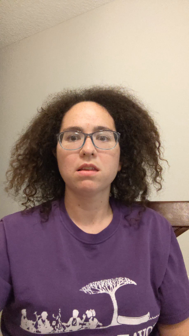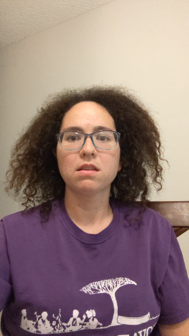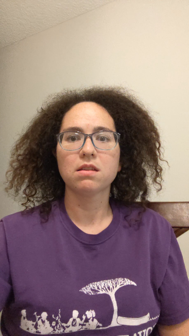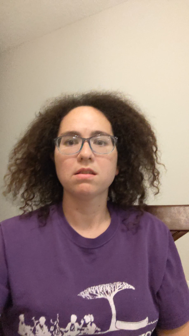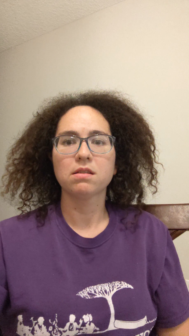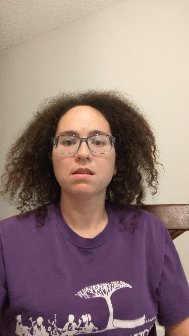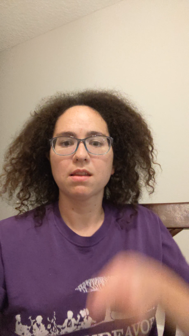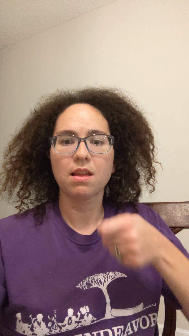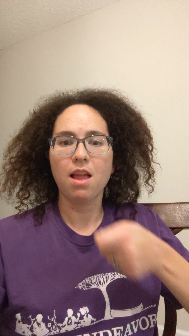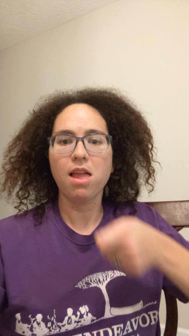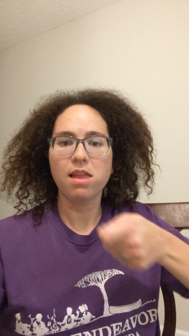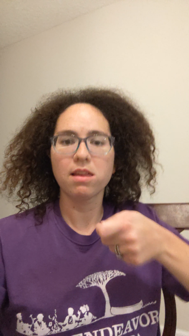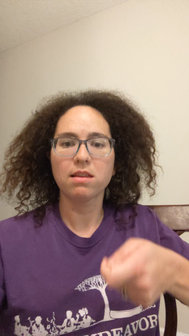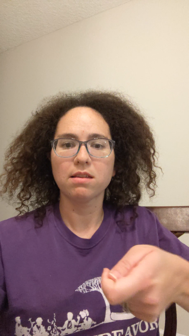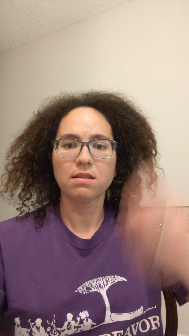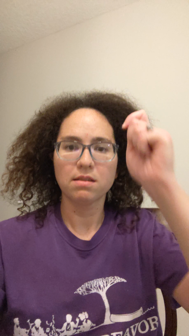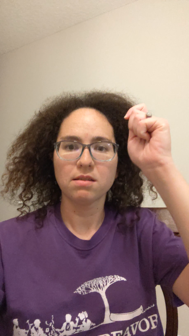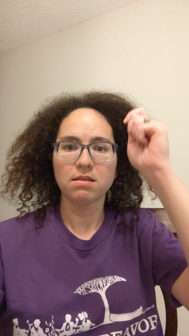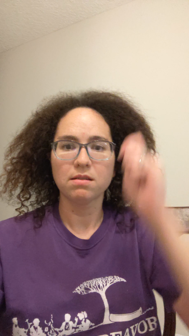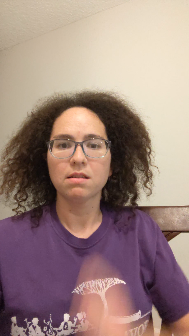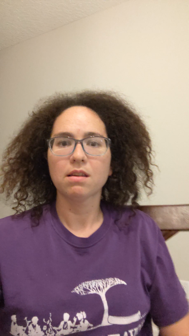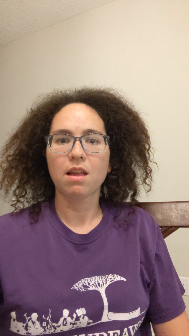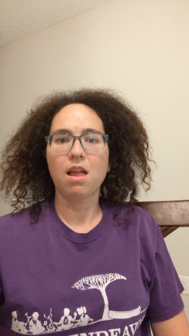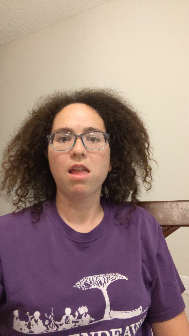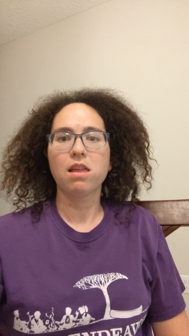shovel